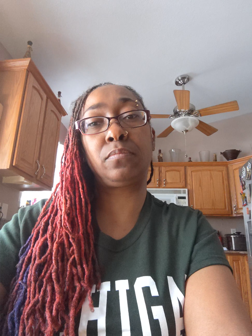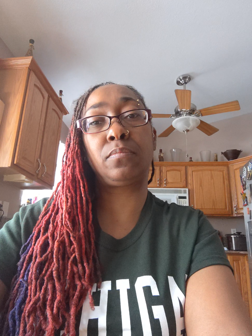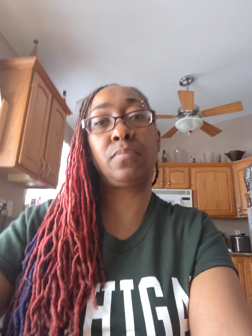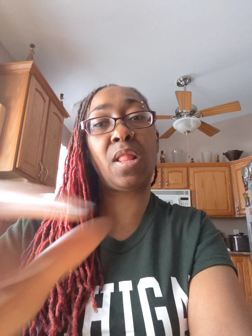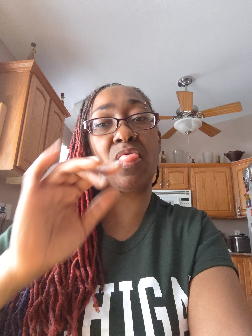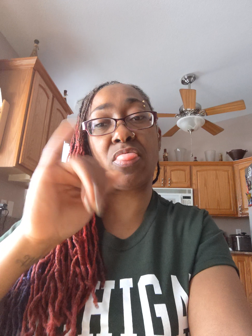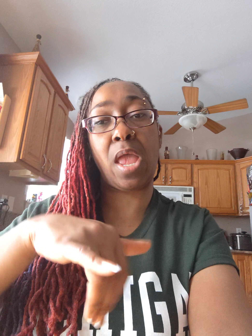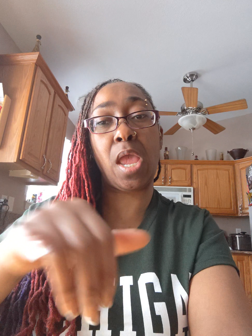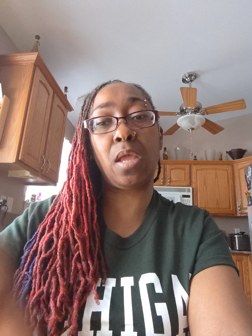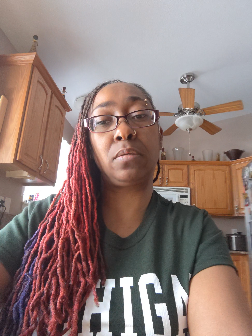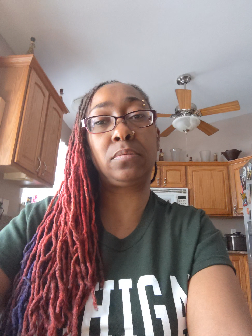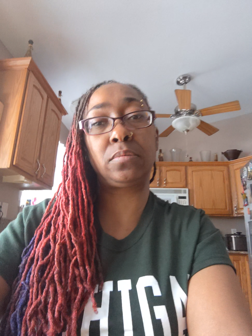that